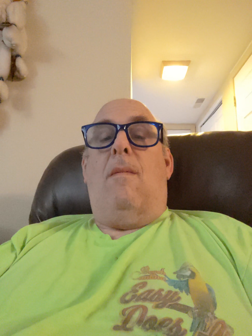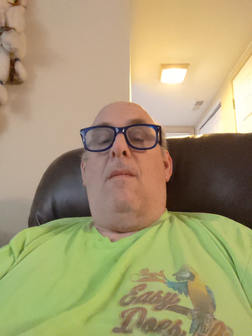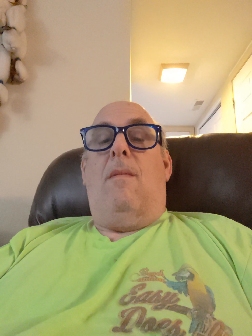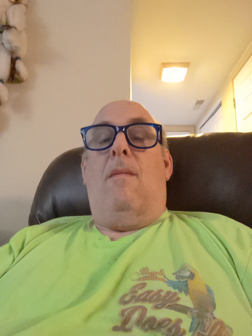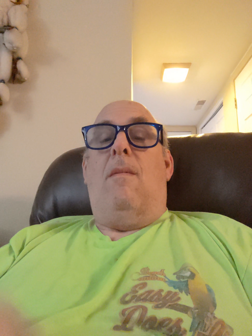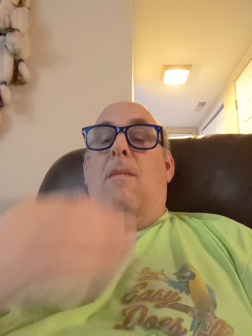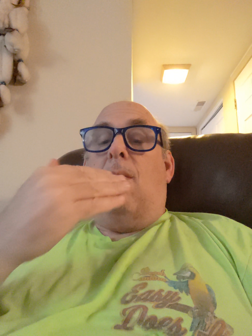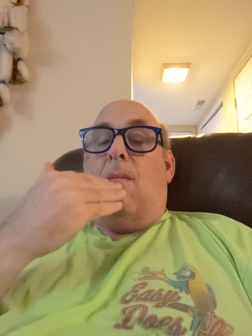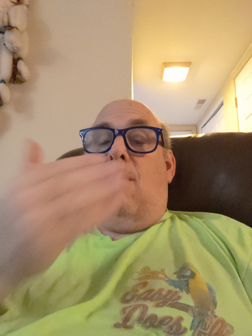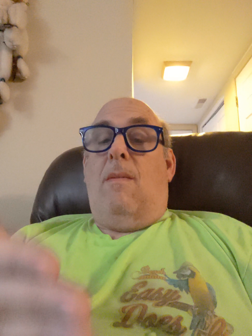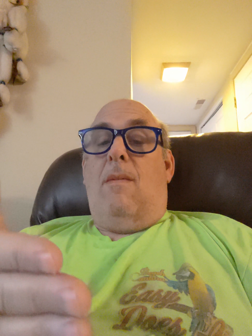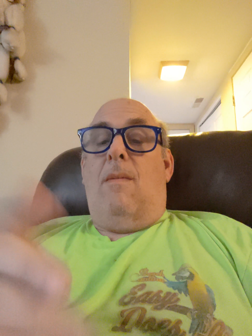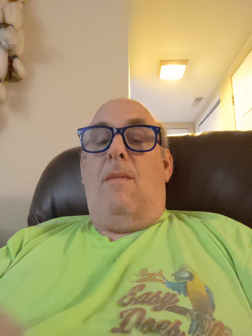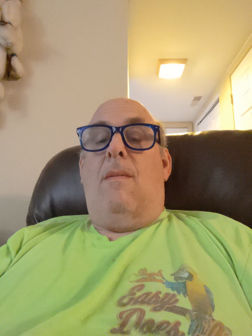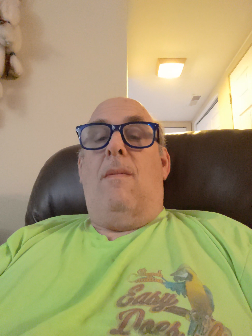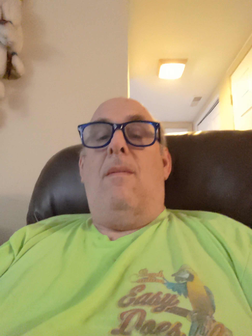thank you